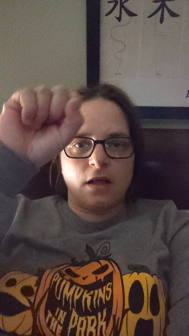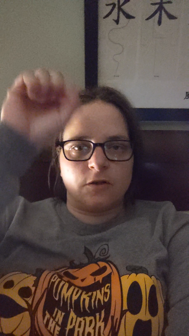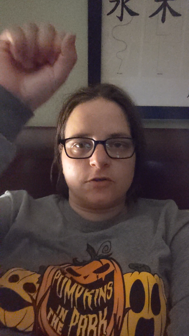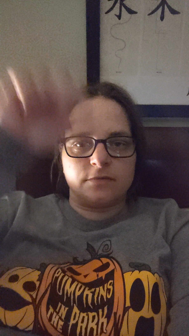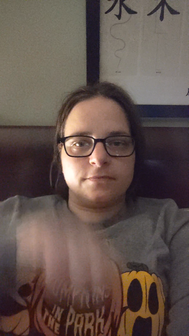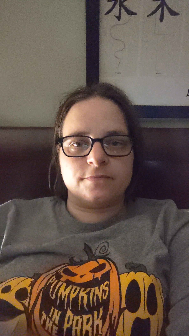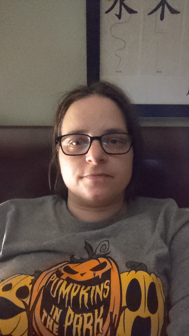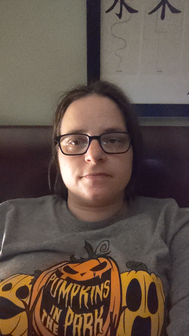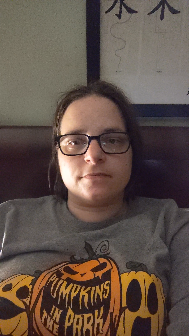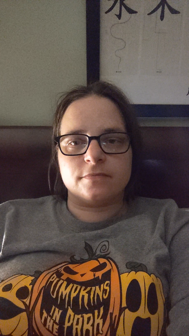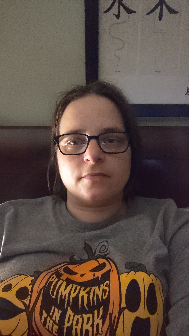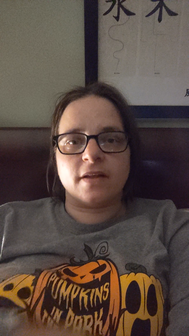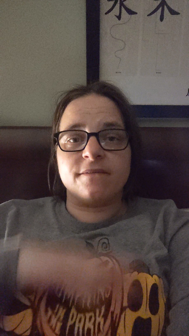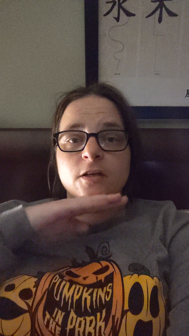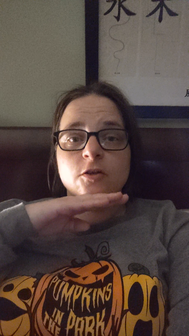full